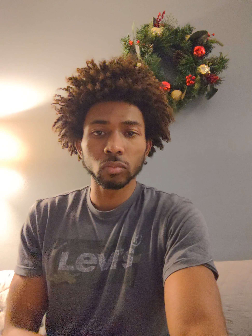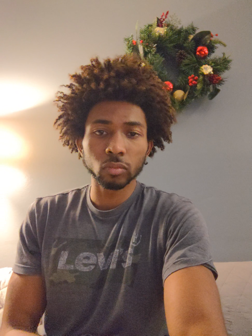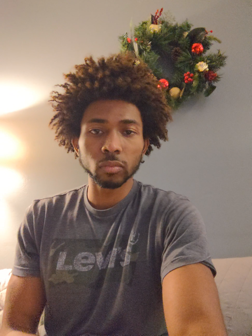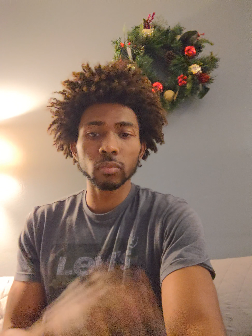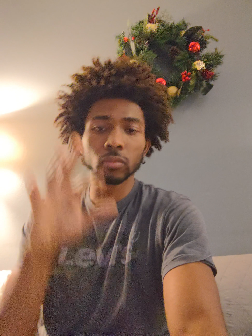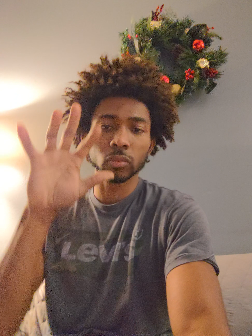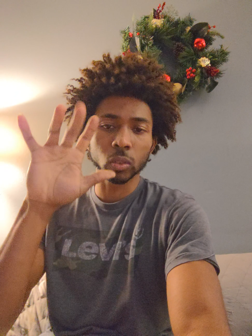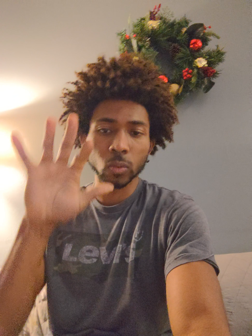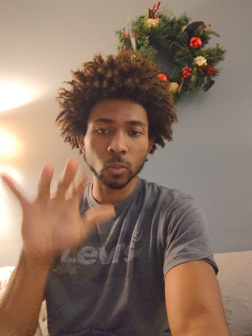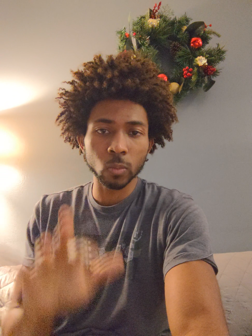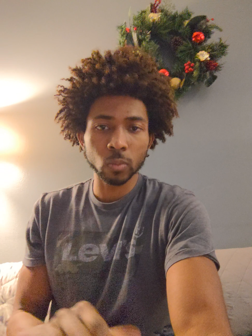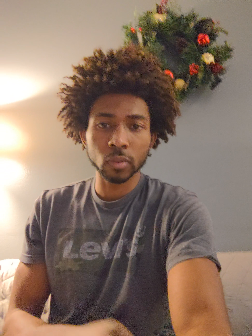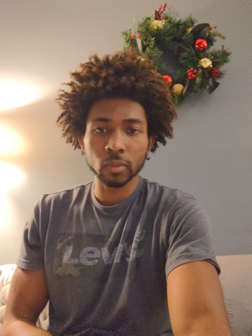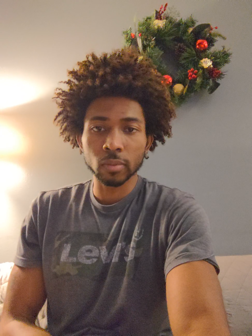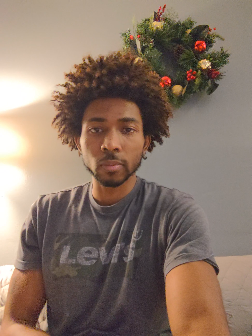snow